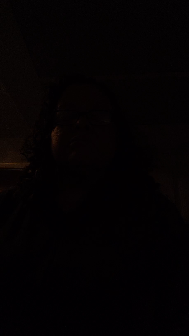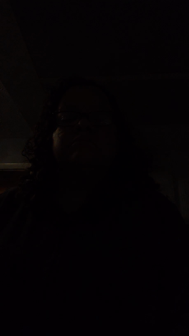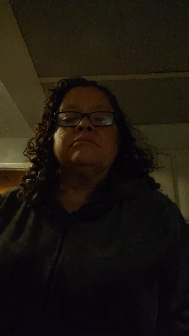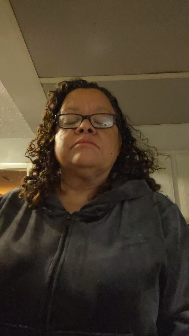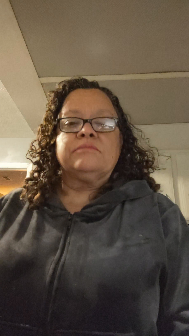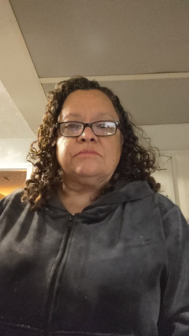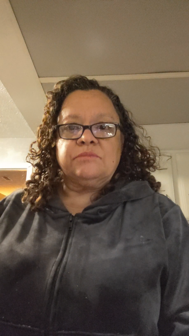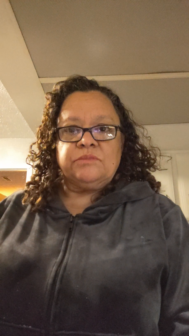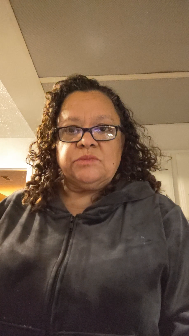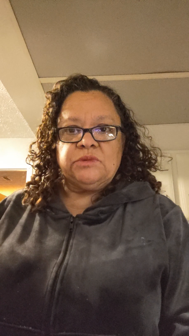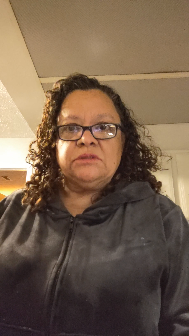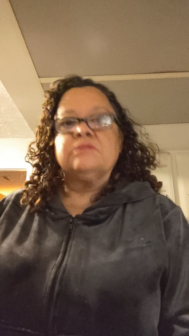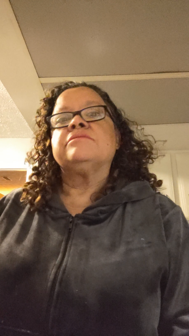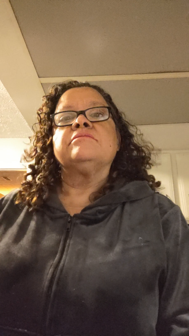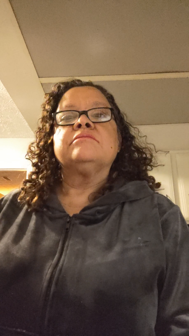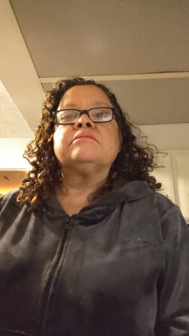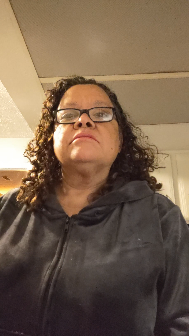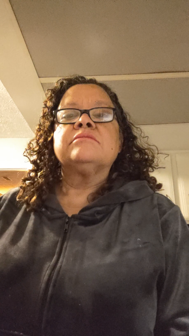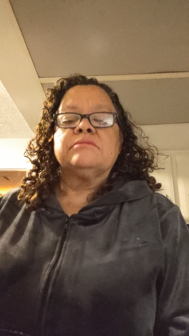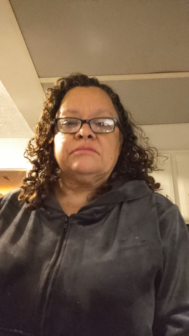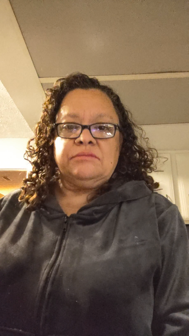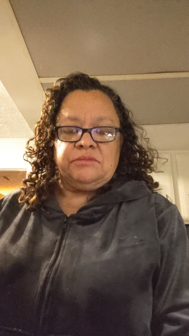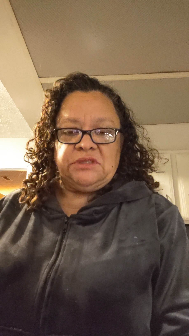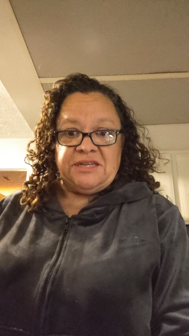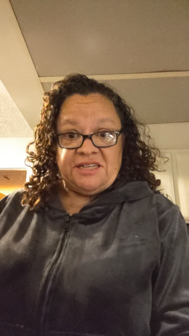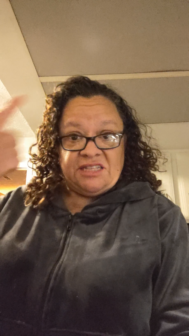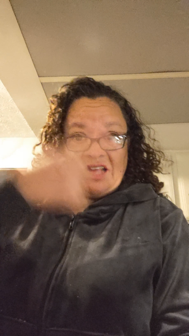day